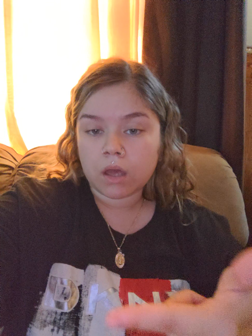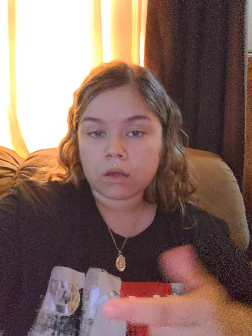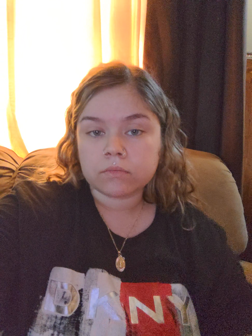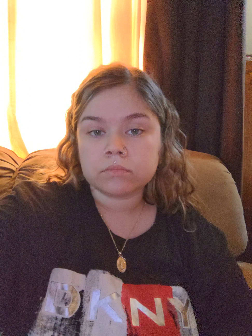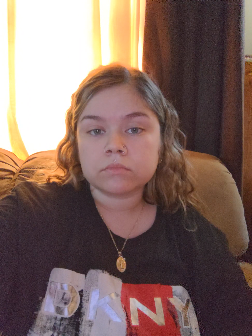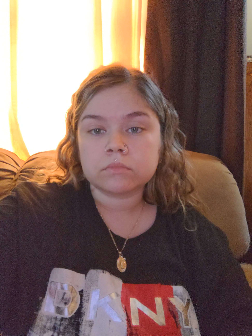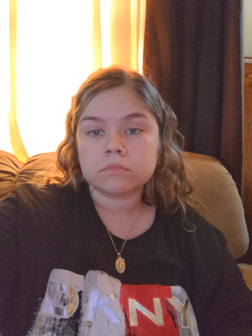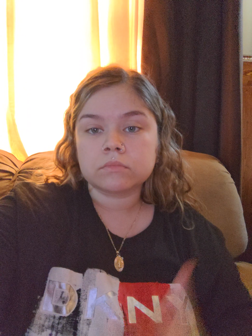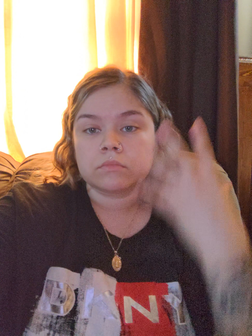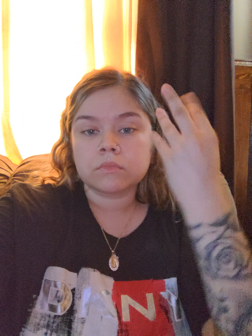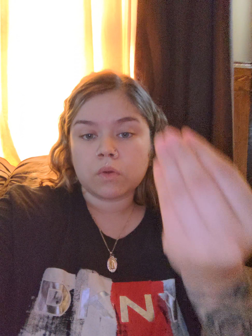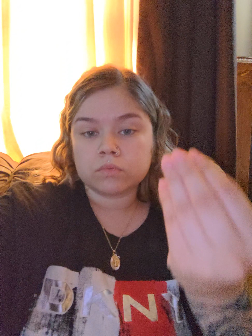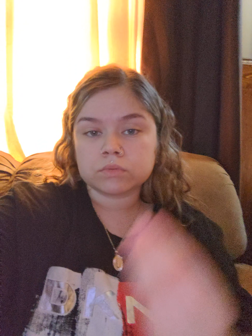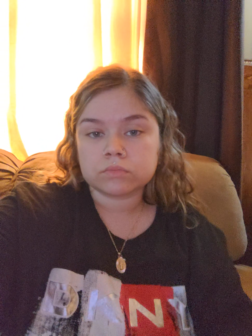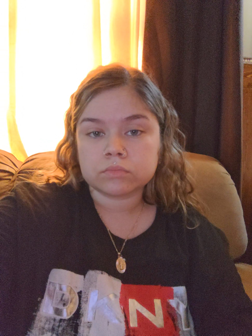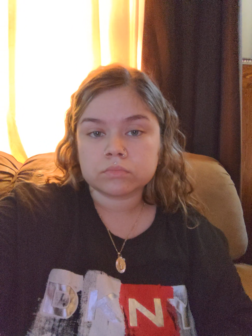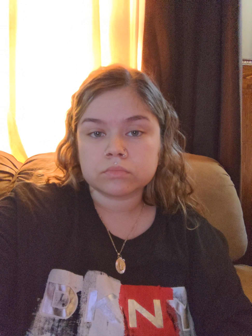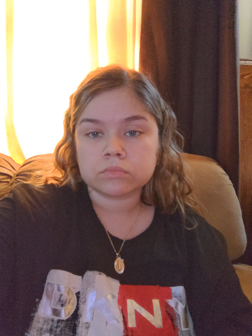got to